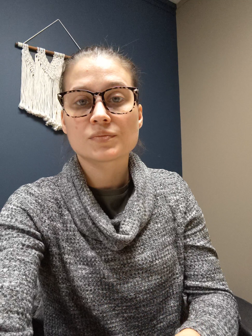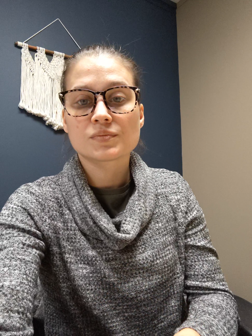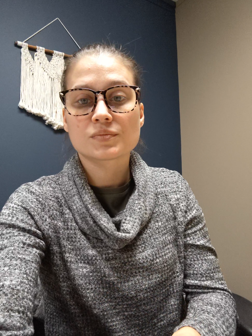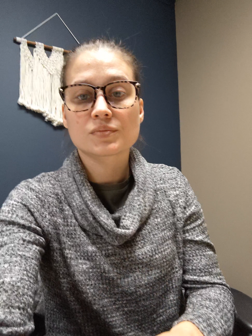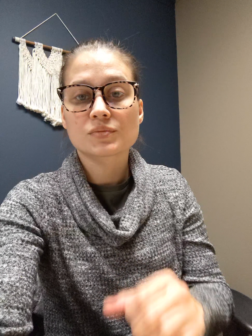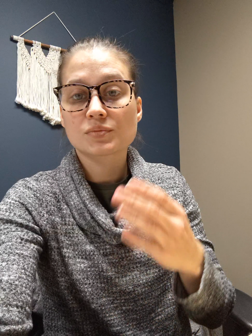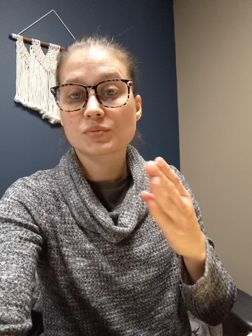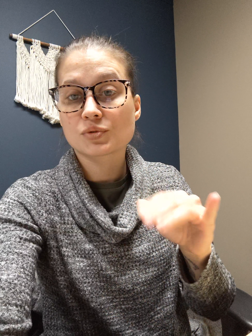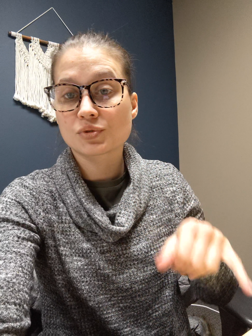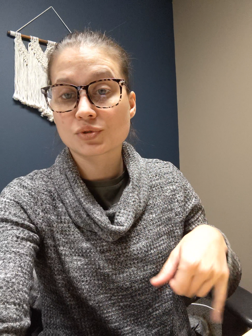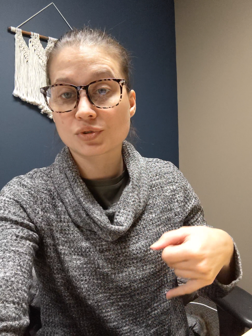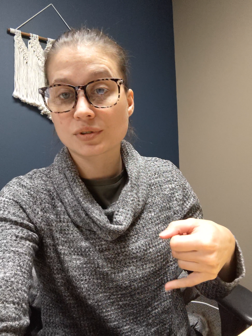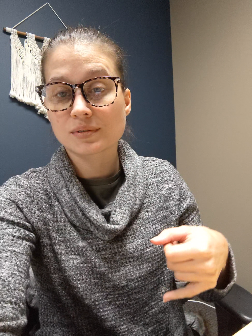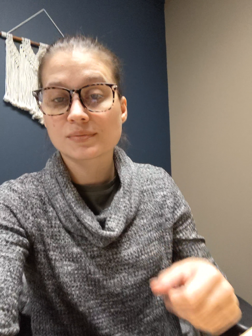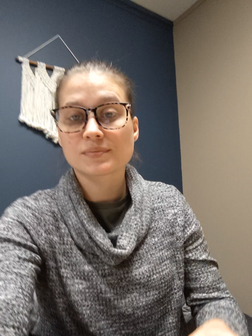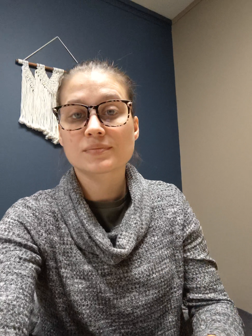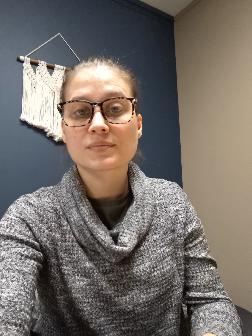jeans